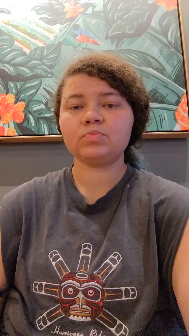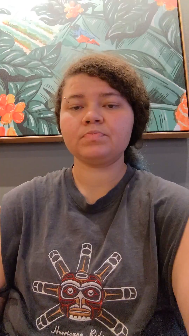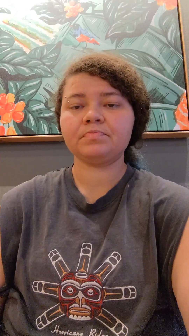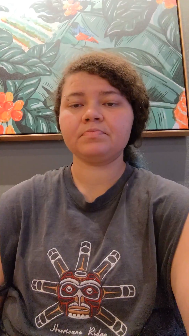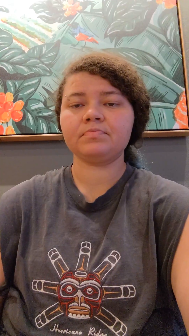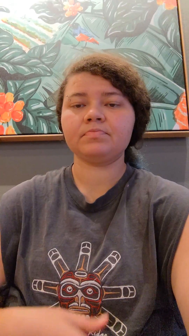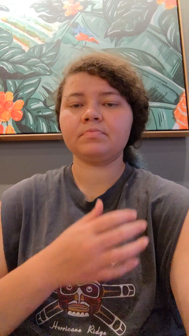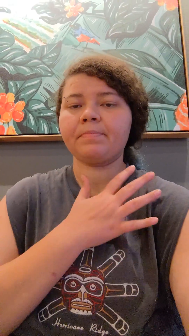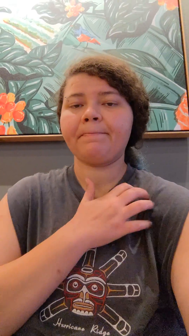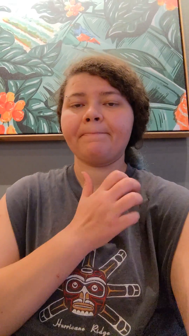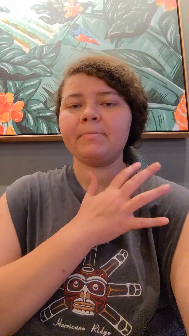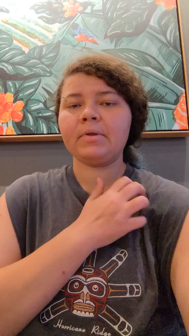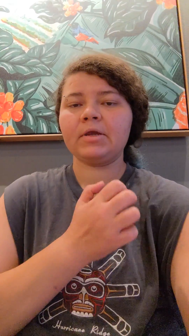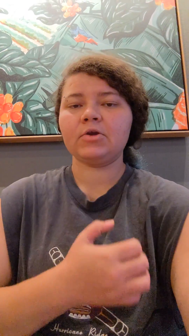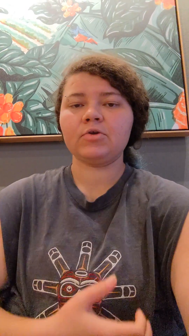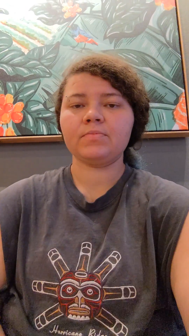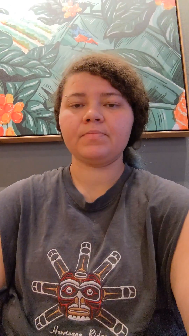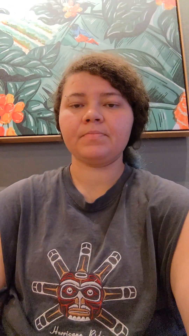bear